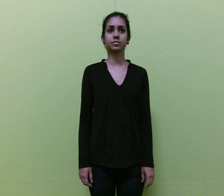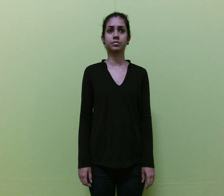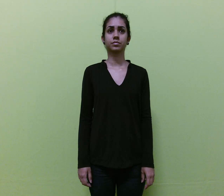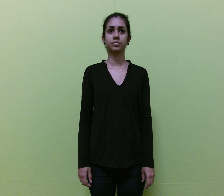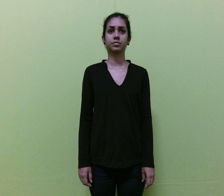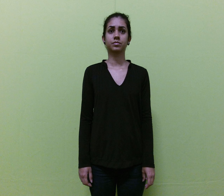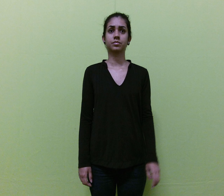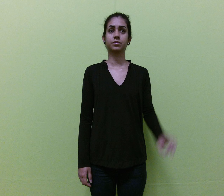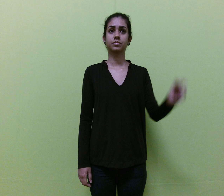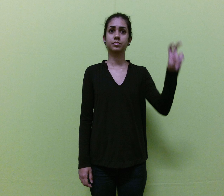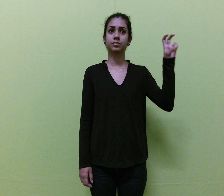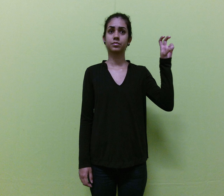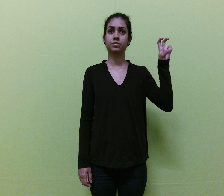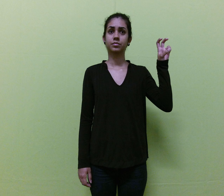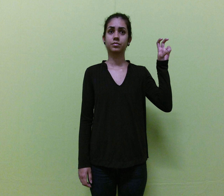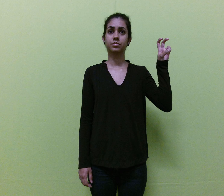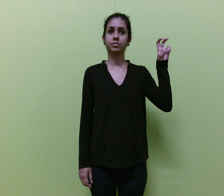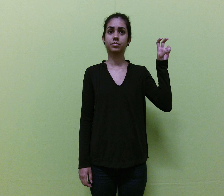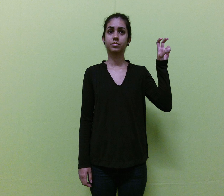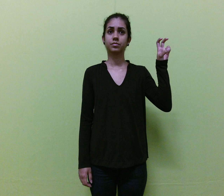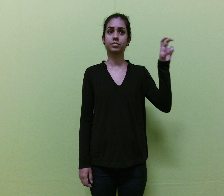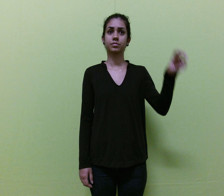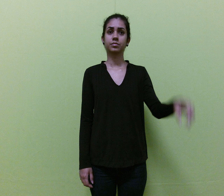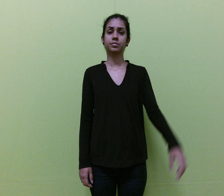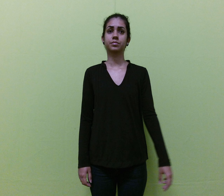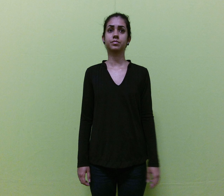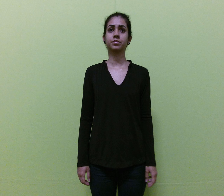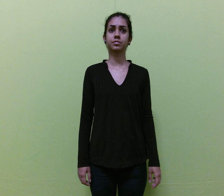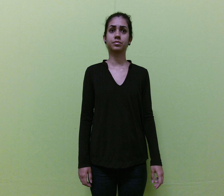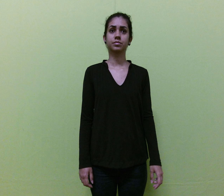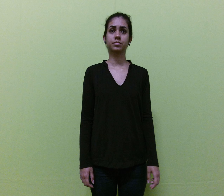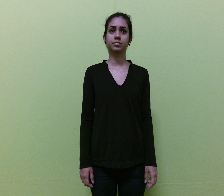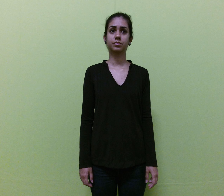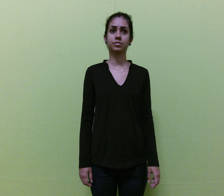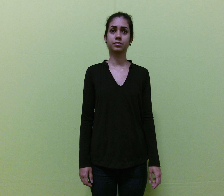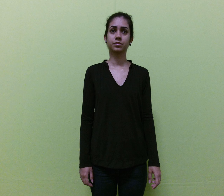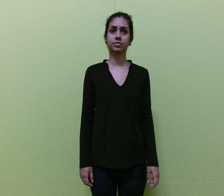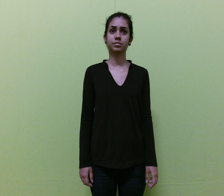cinco